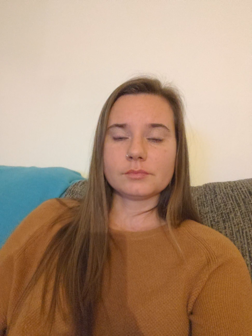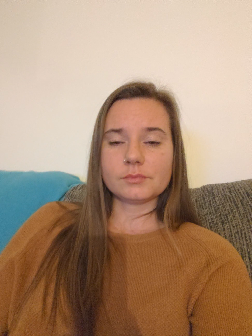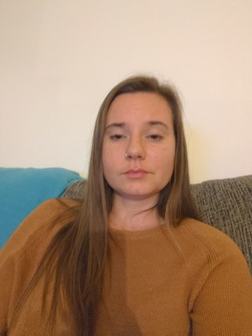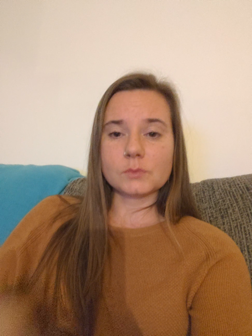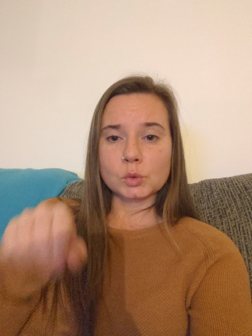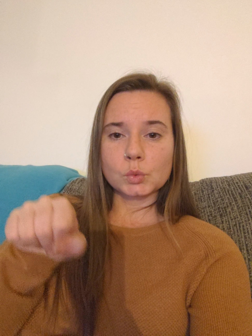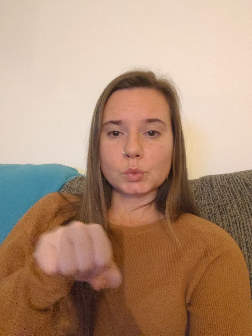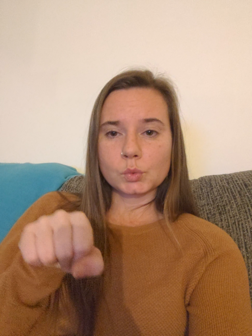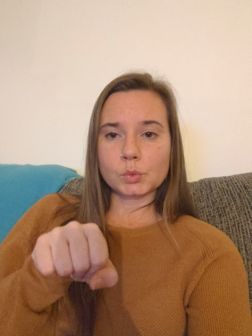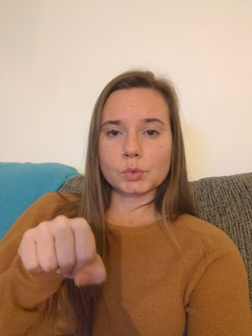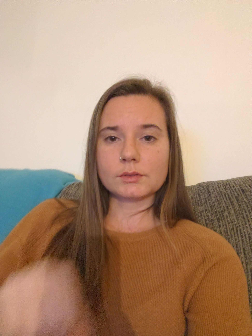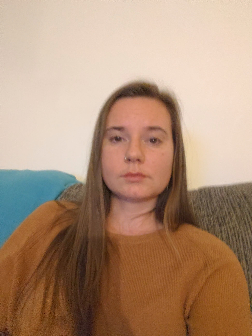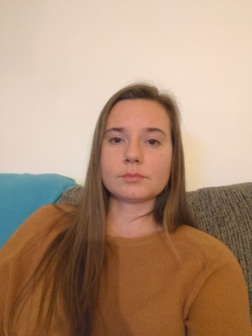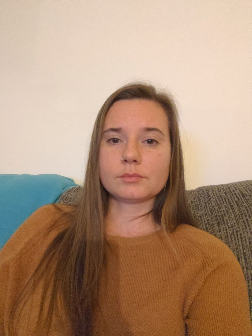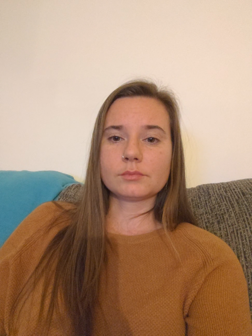shoe